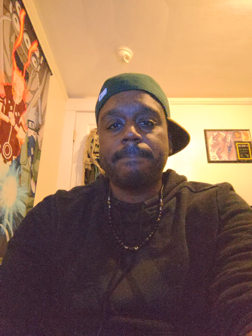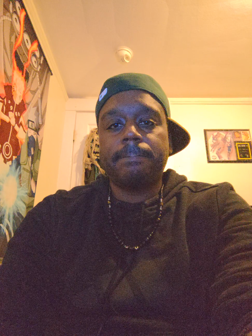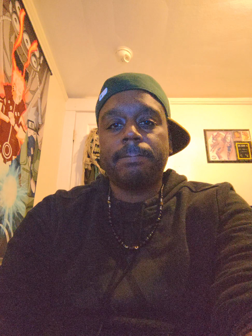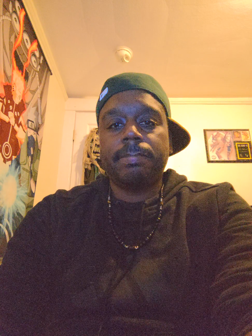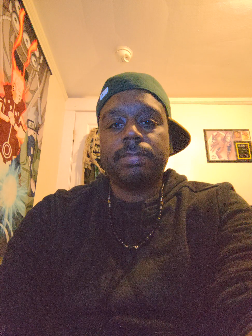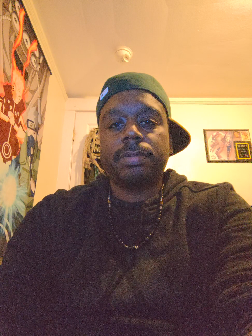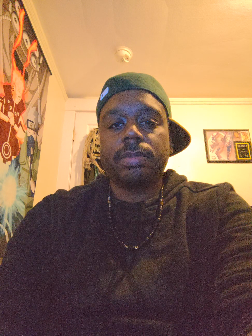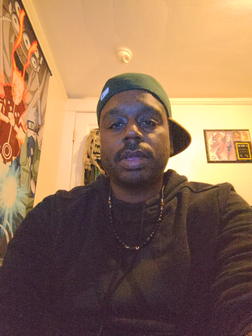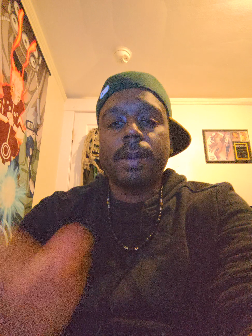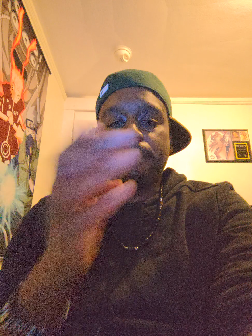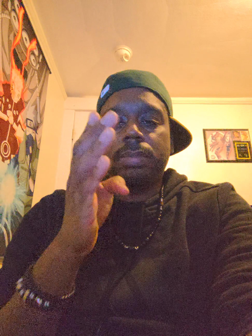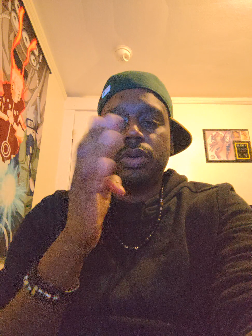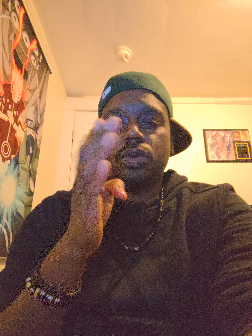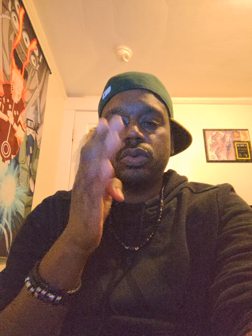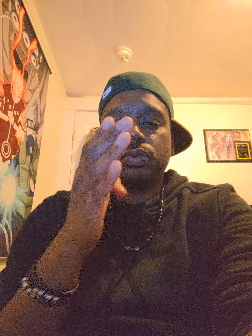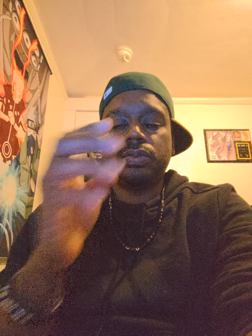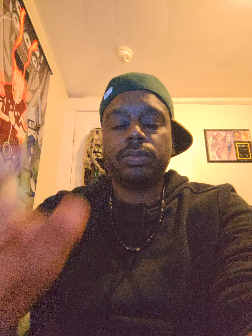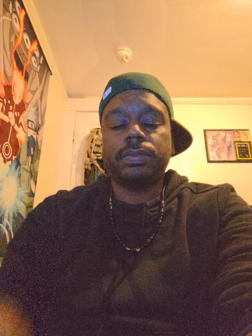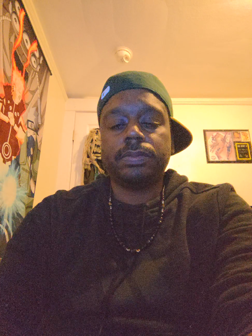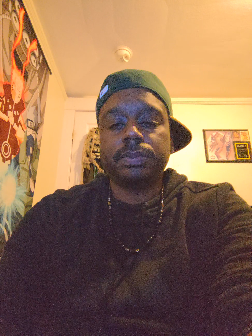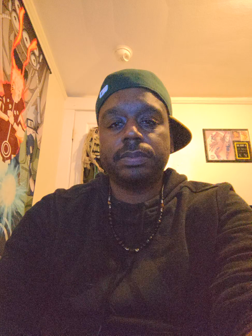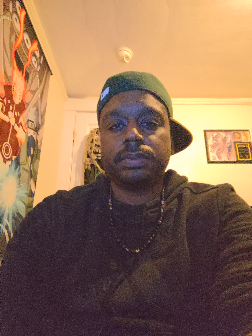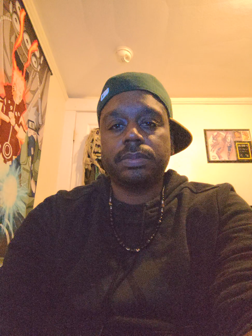blue